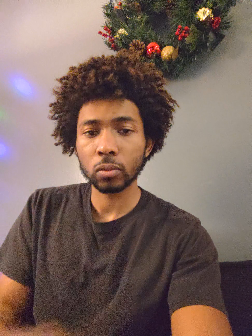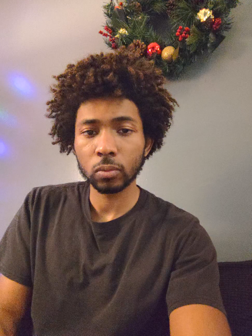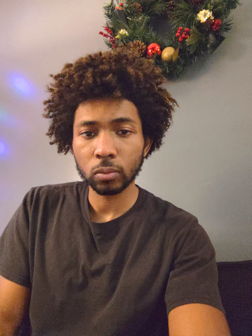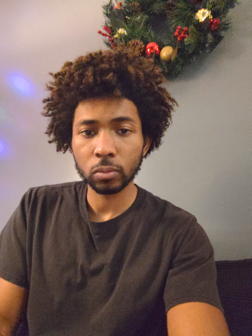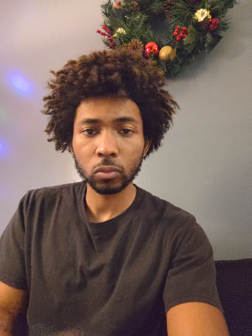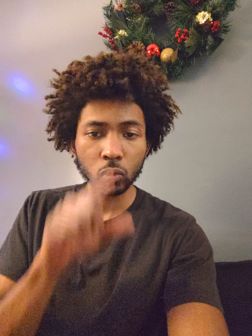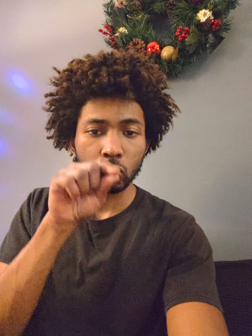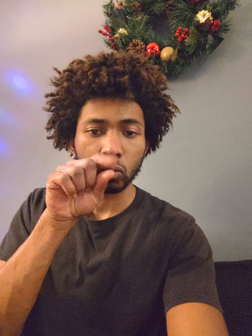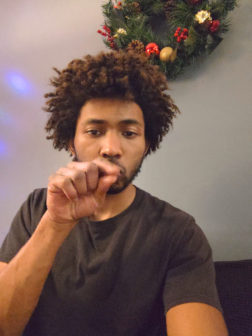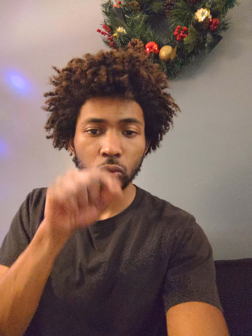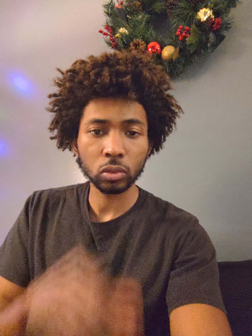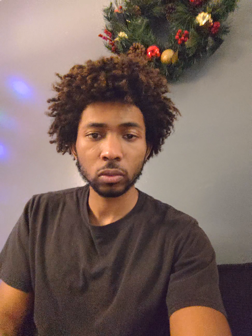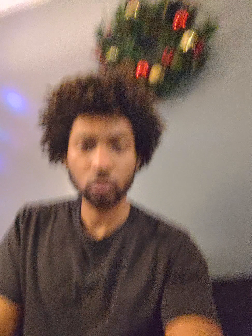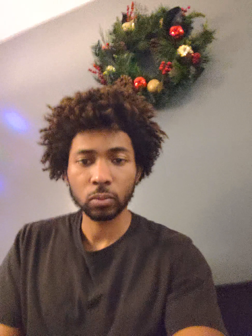bird